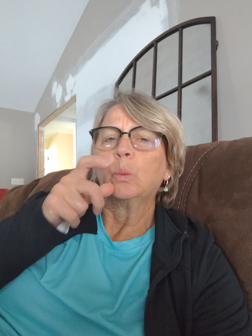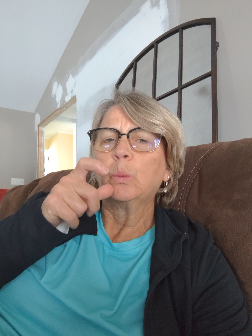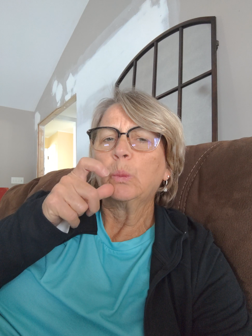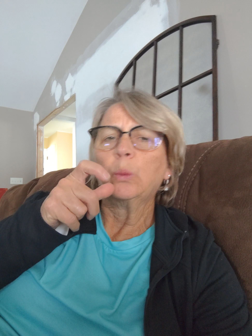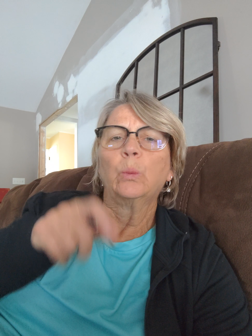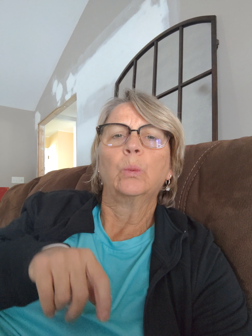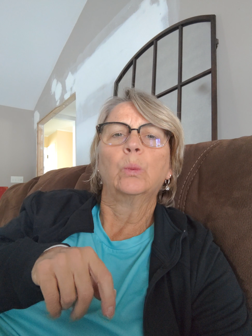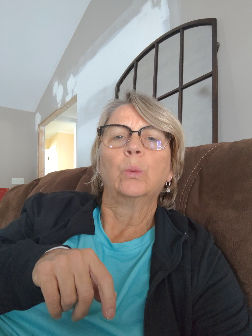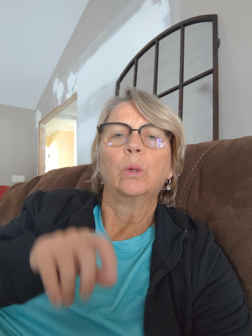who